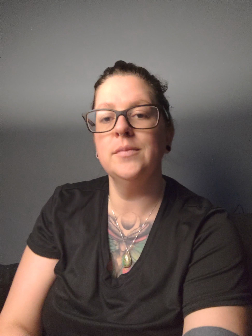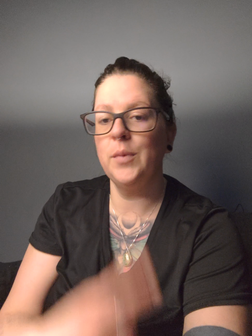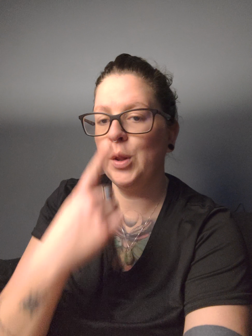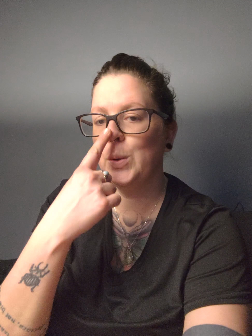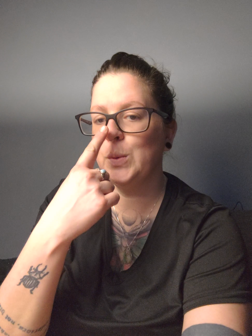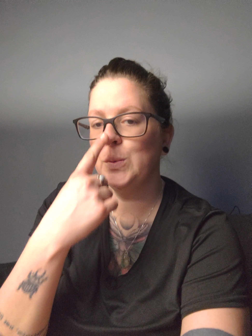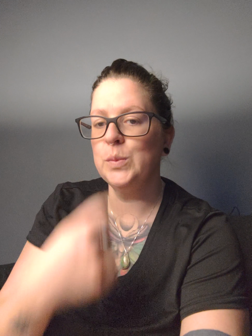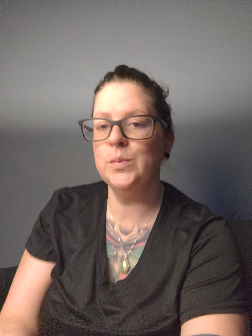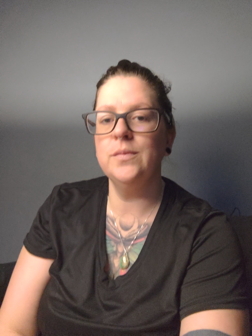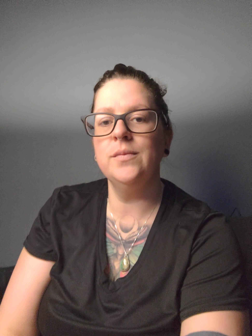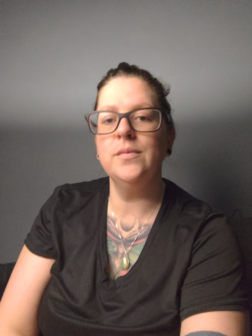nose